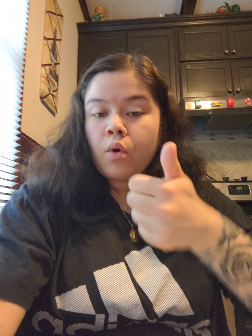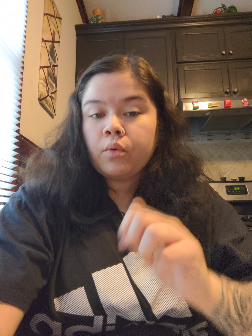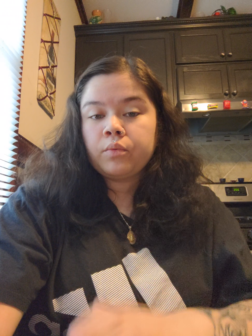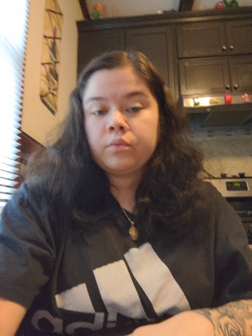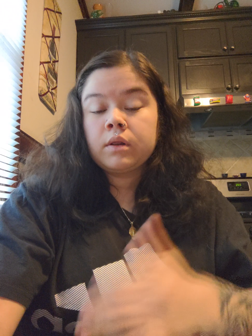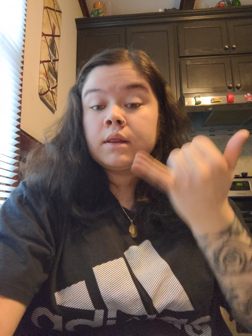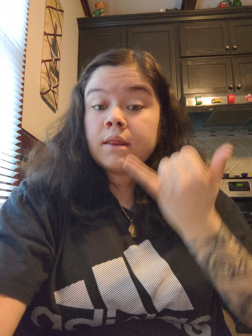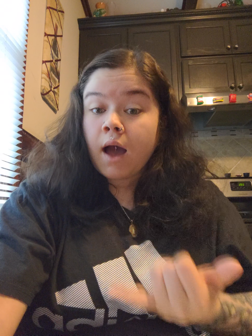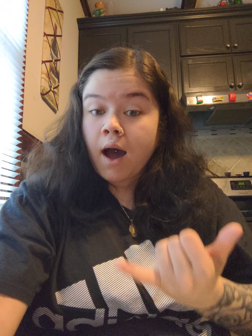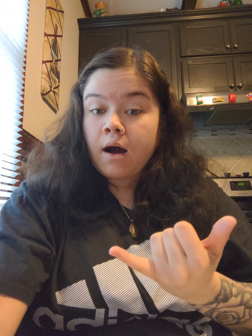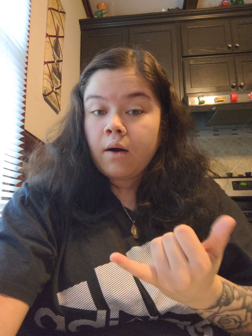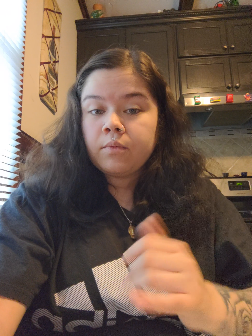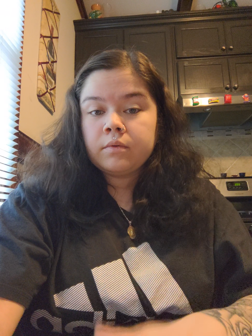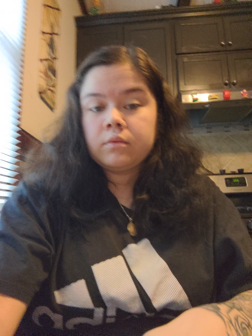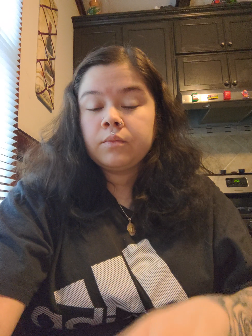now